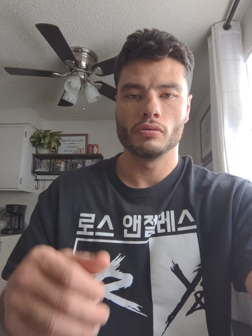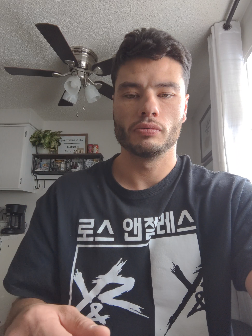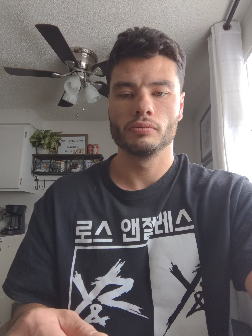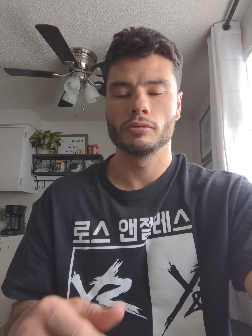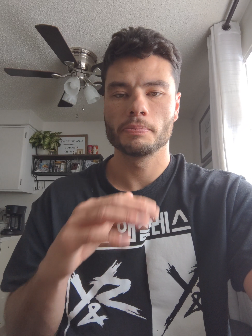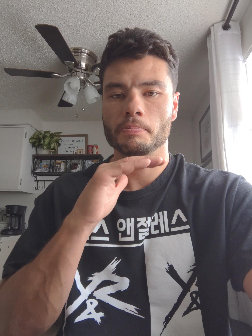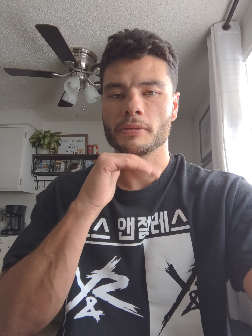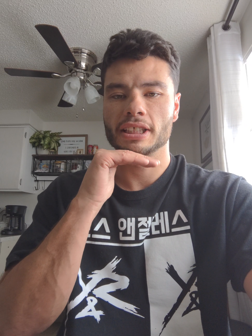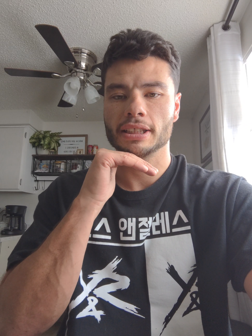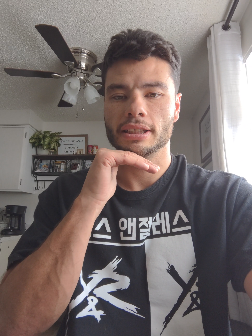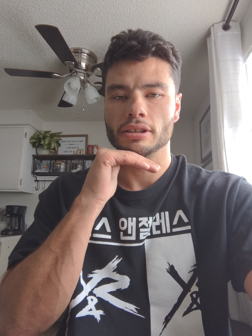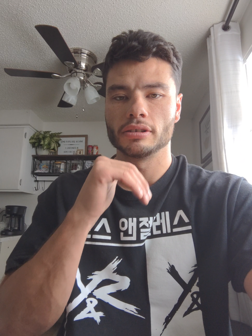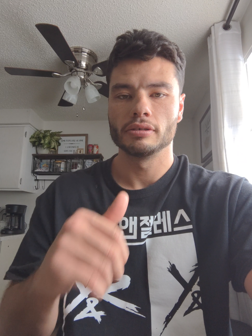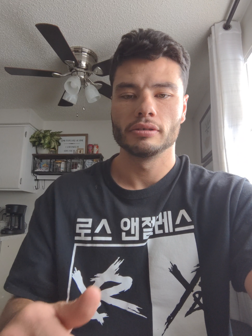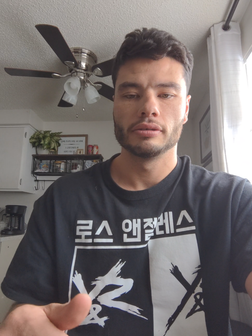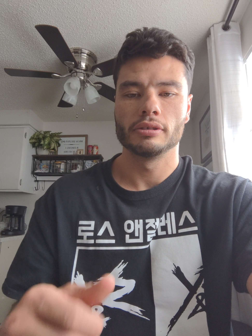pig